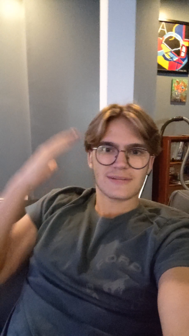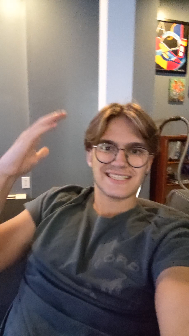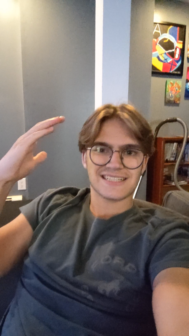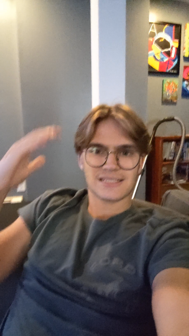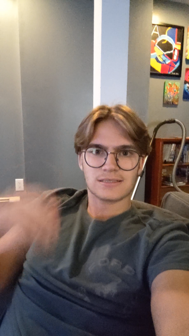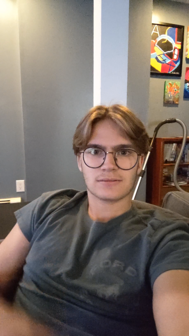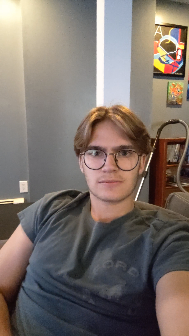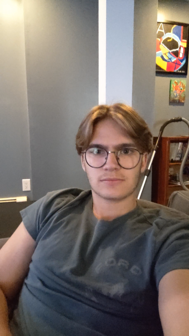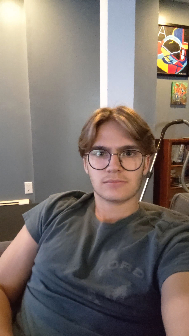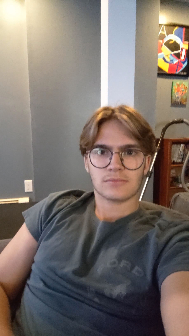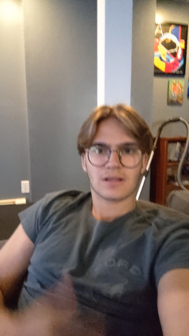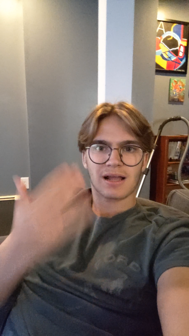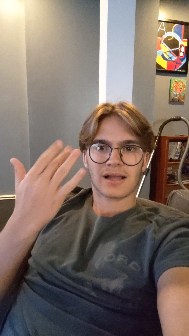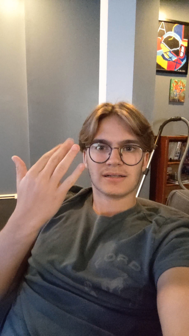hand